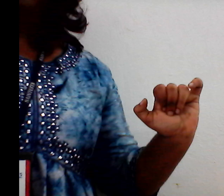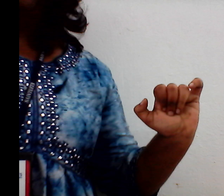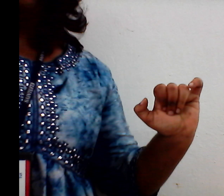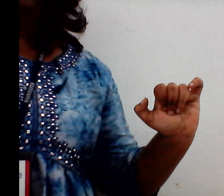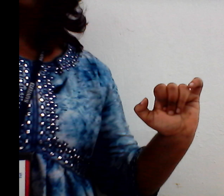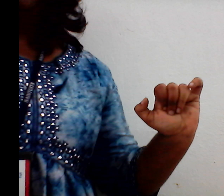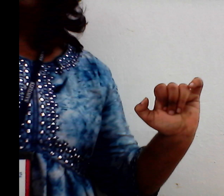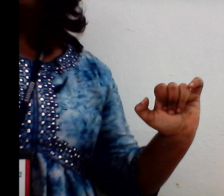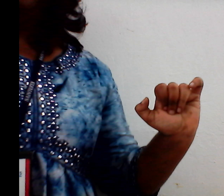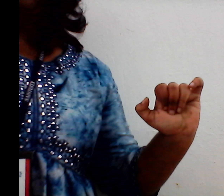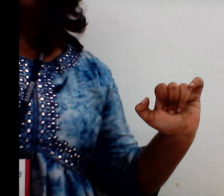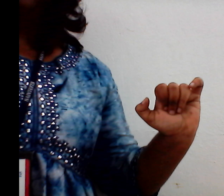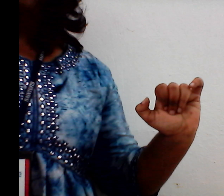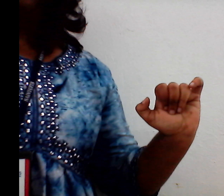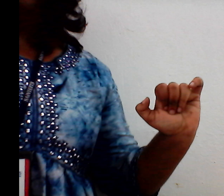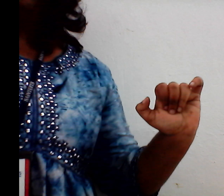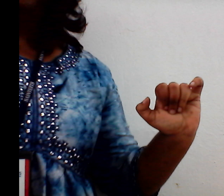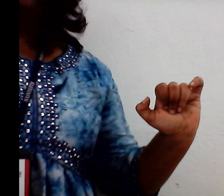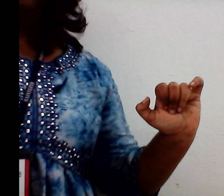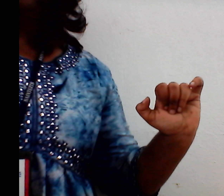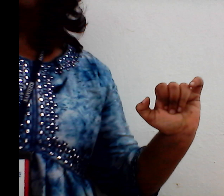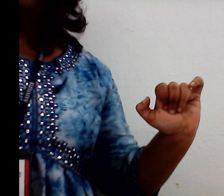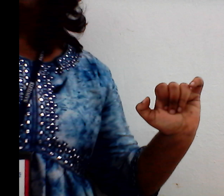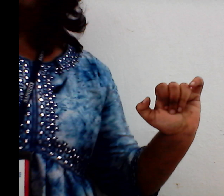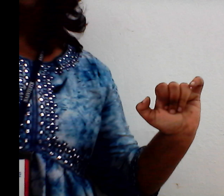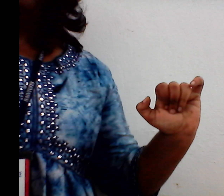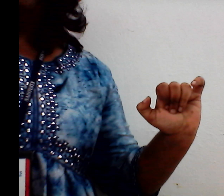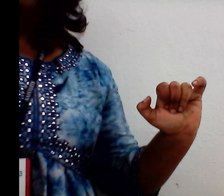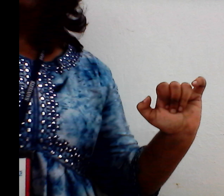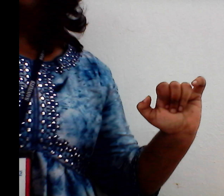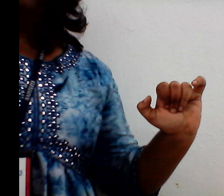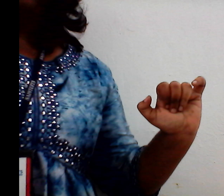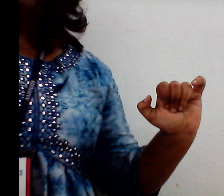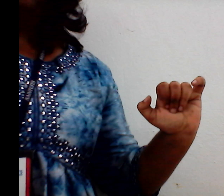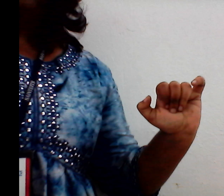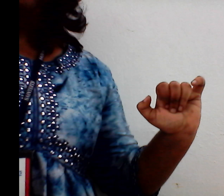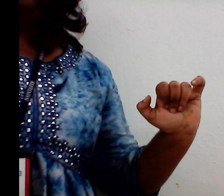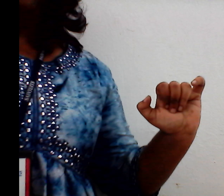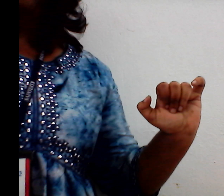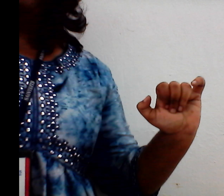ഋ